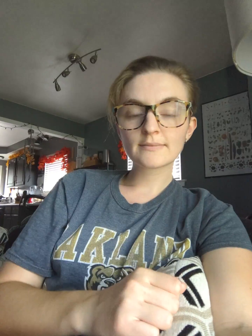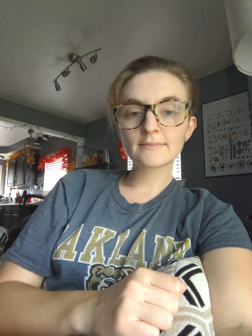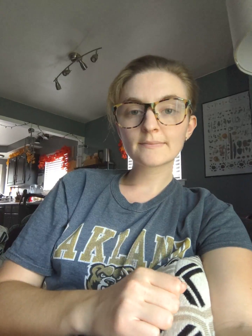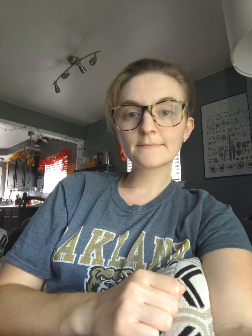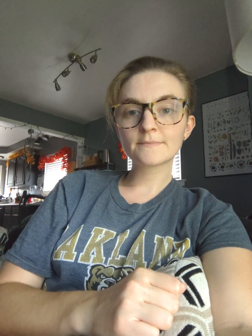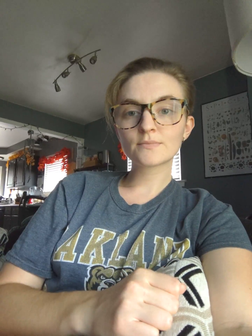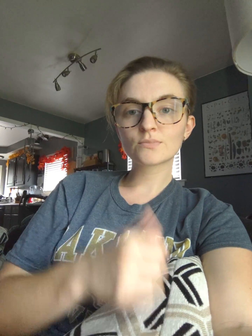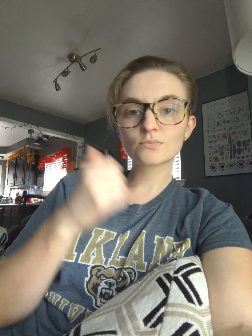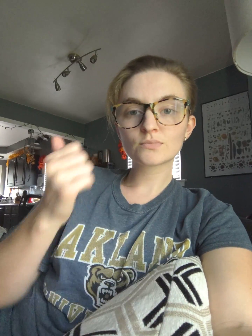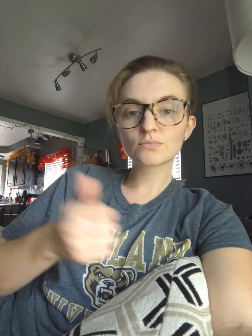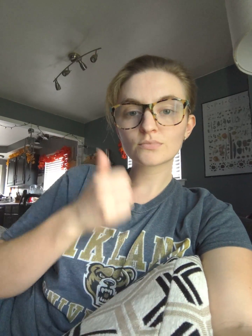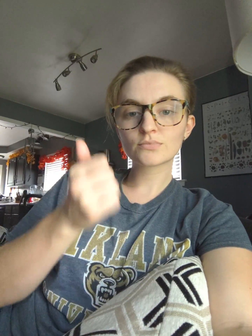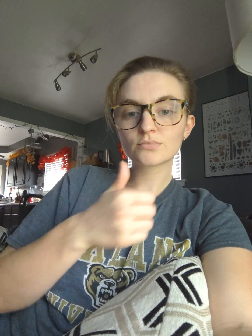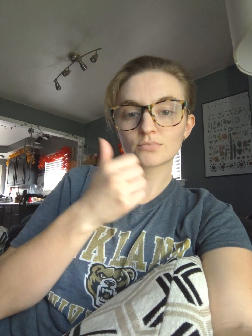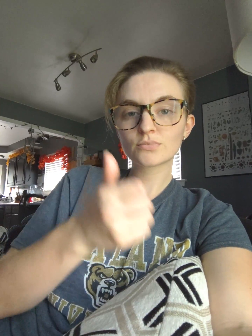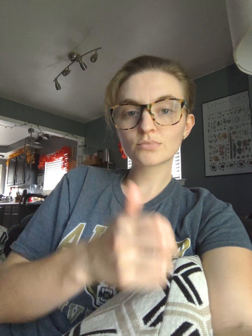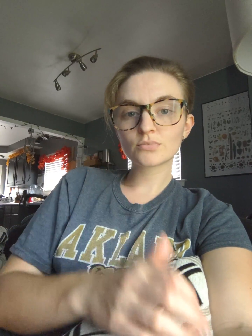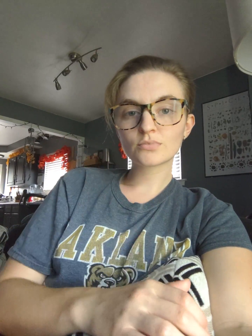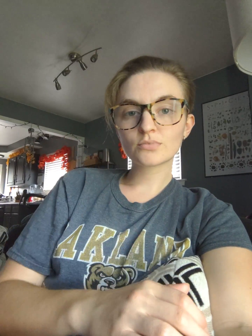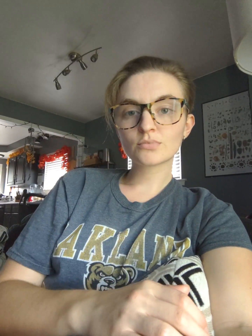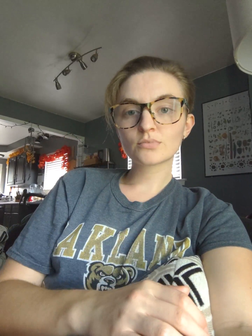chase